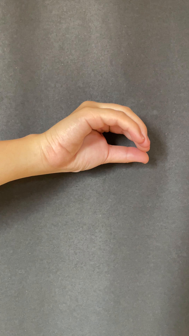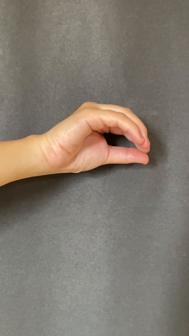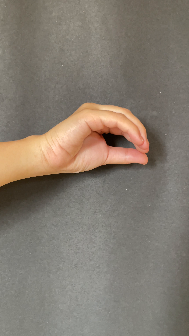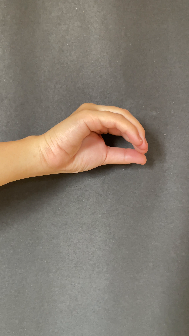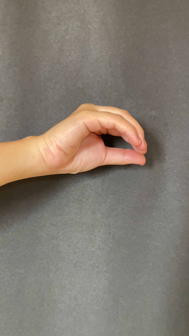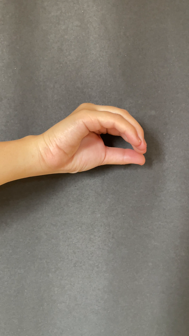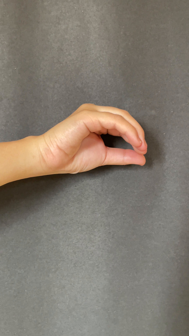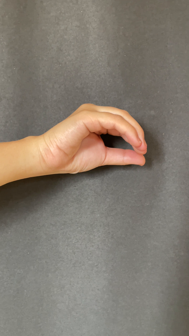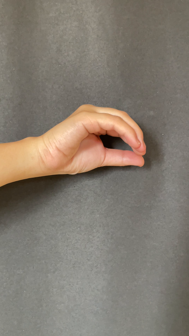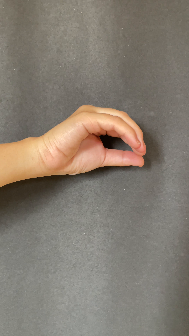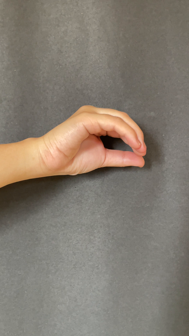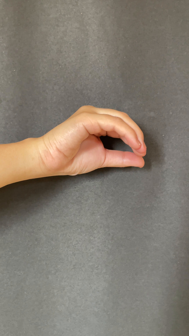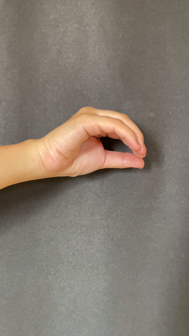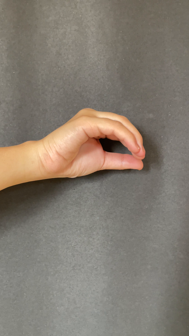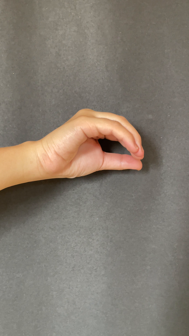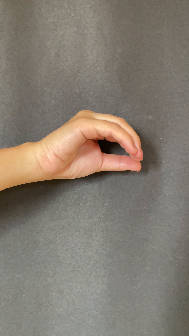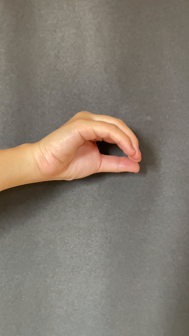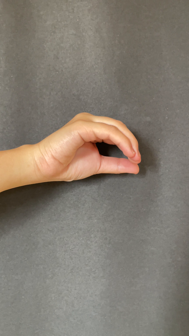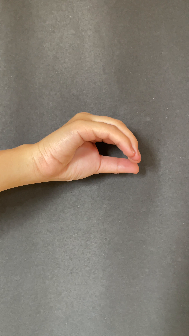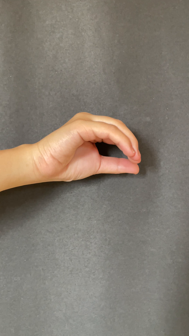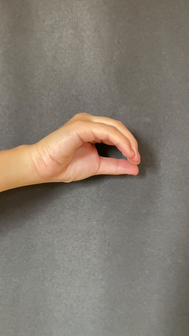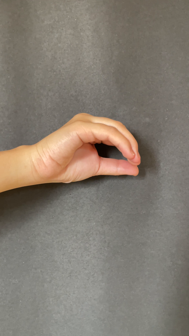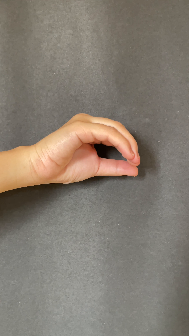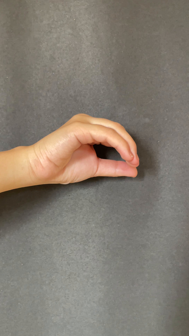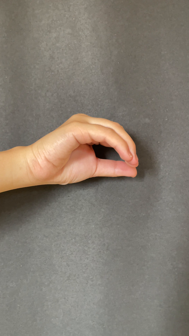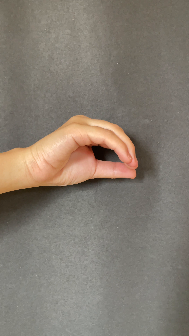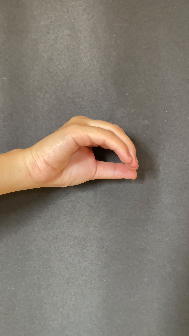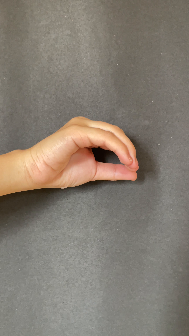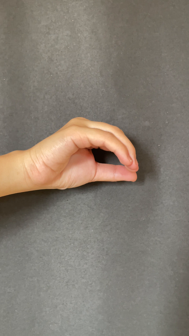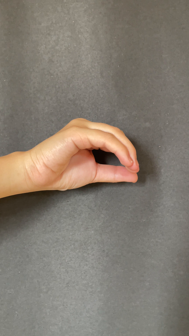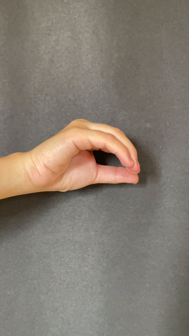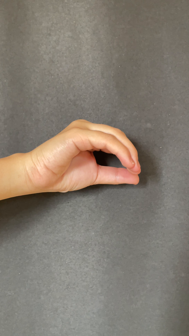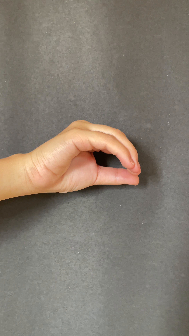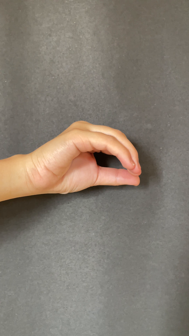प